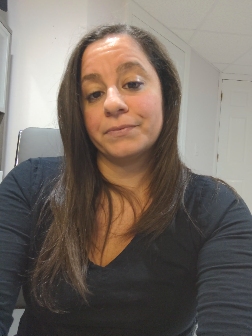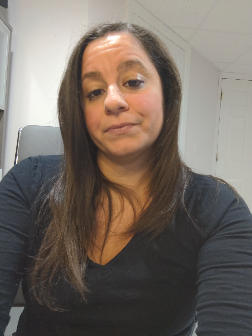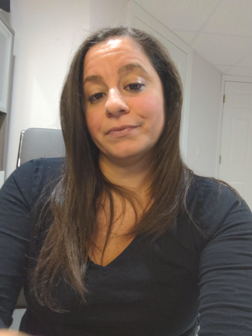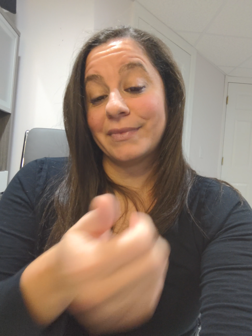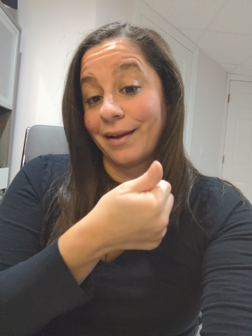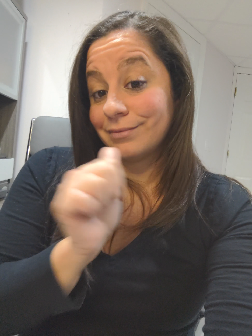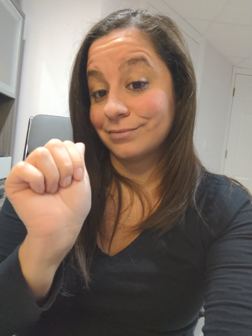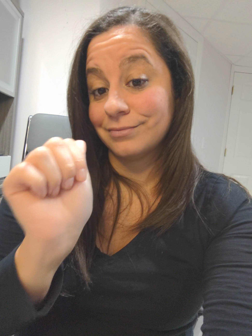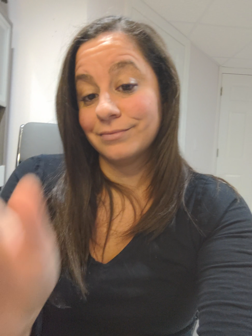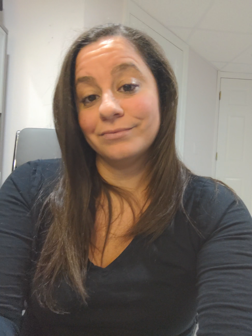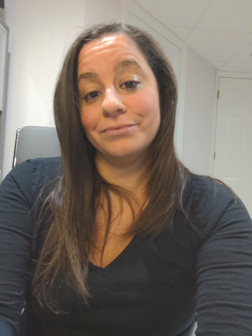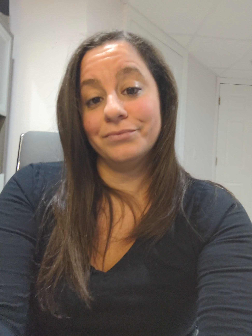any